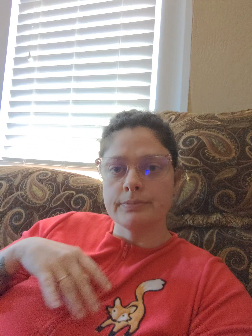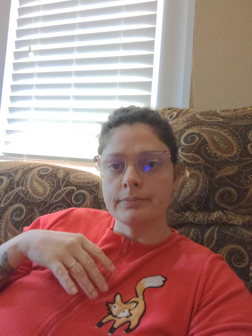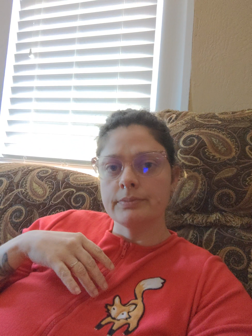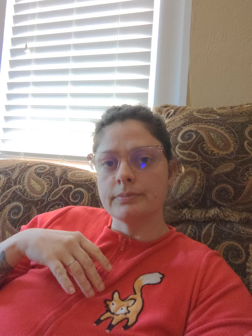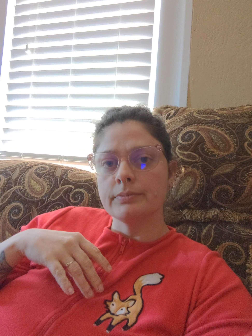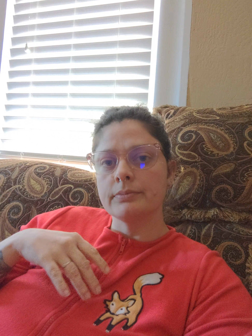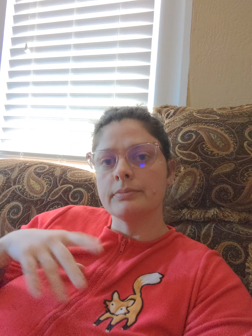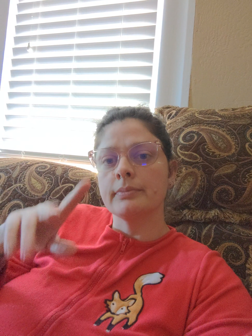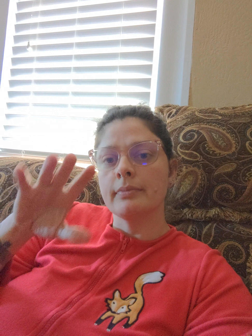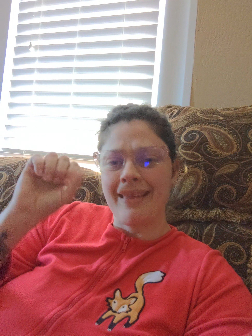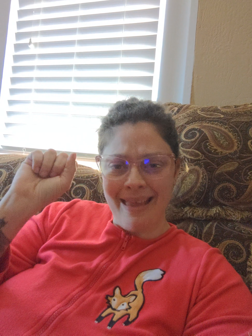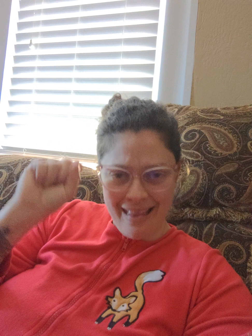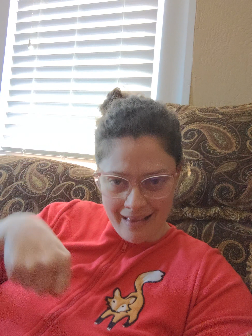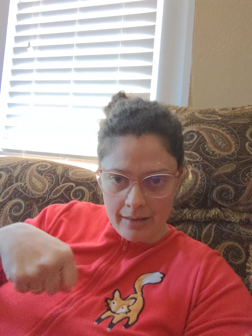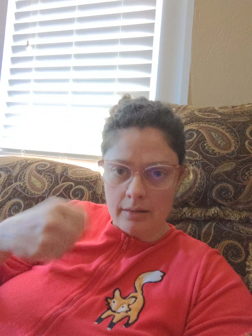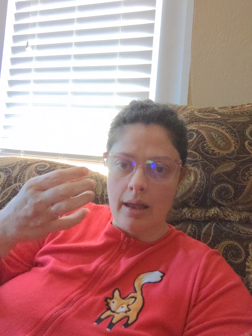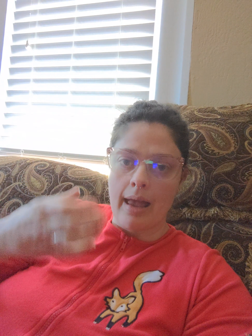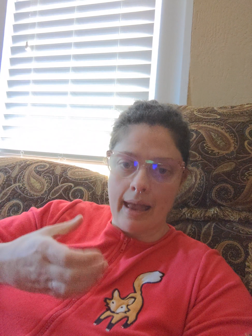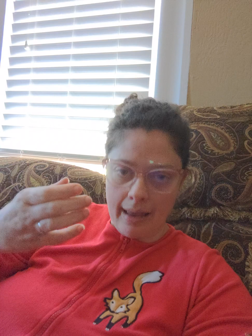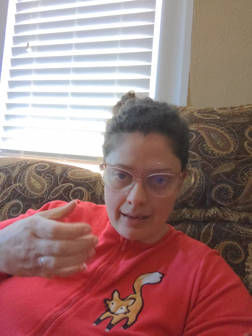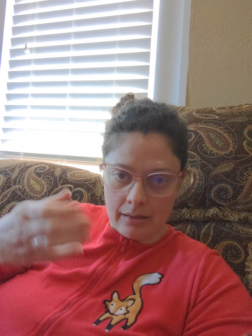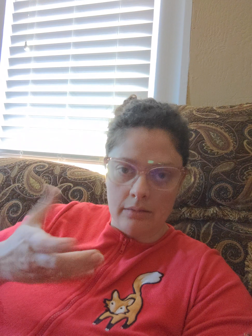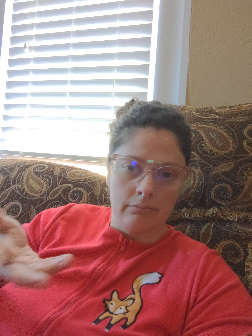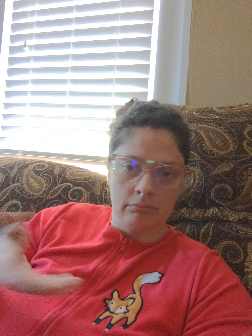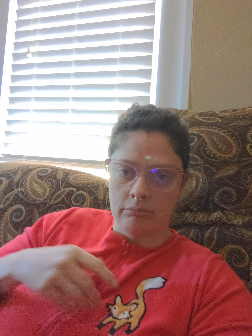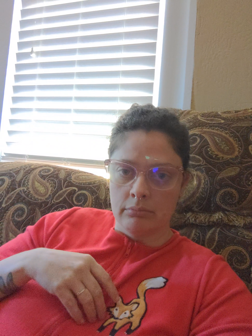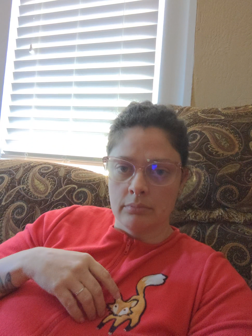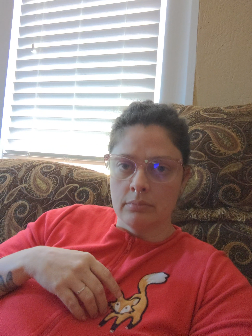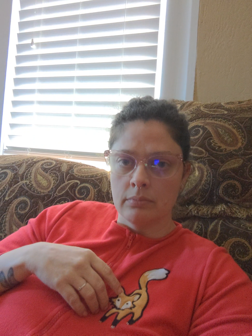can